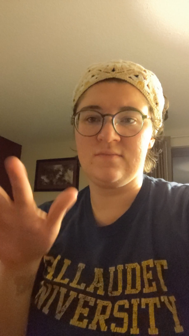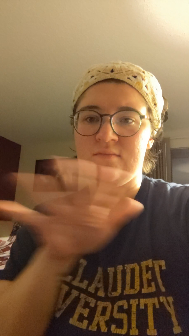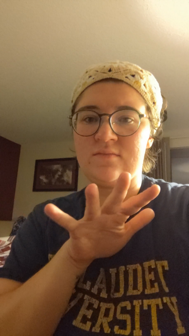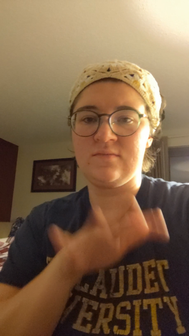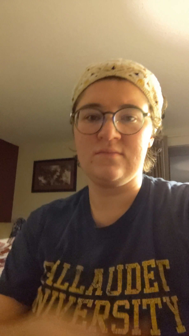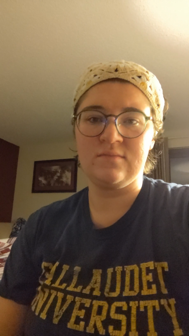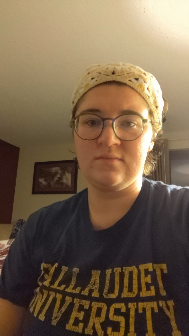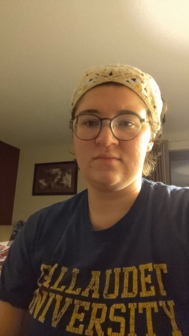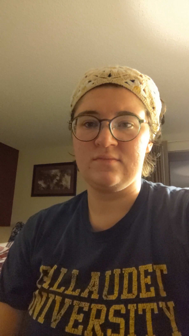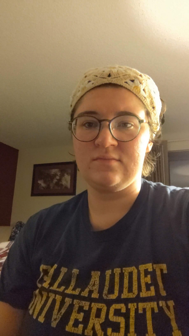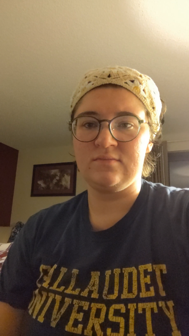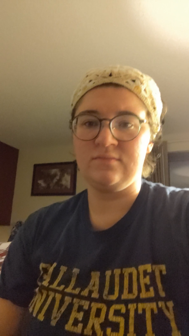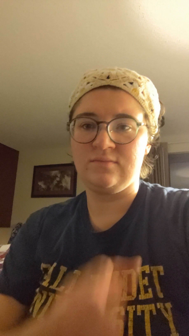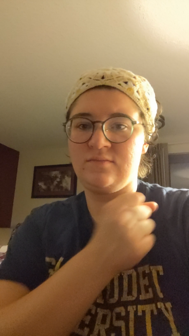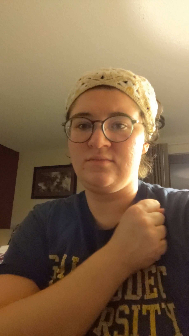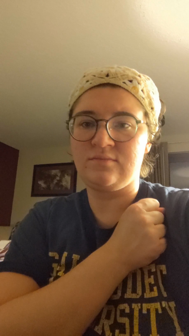love